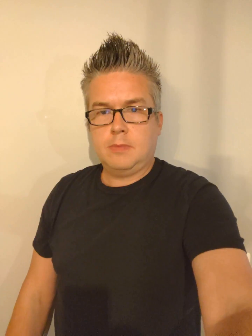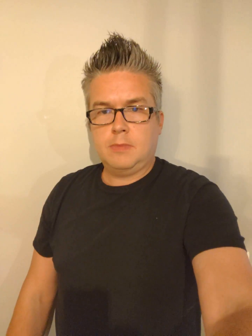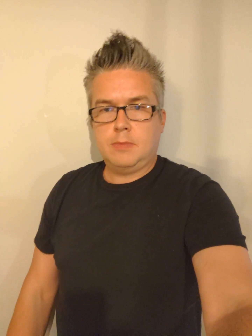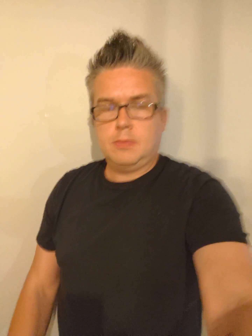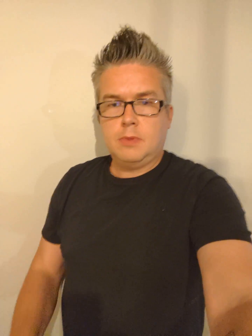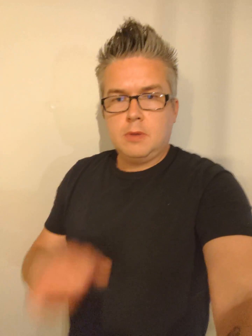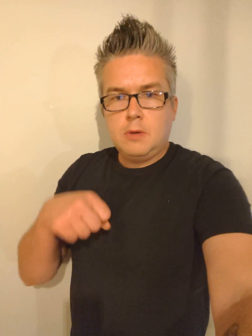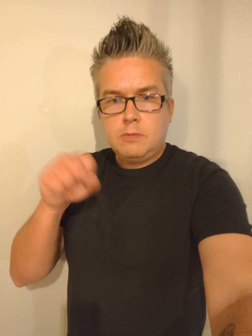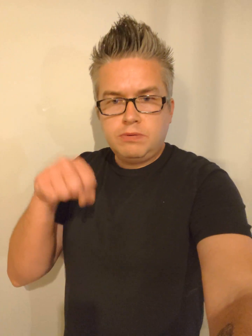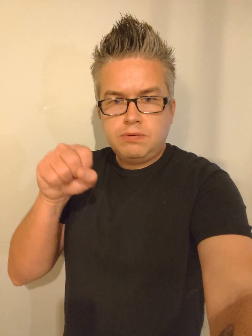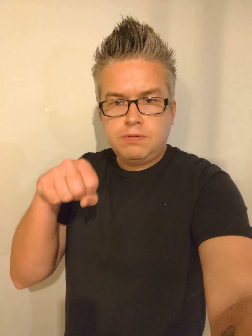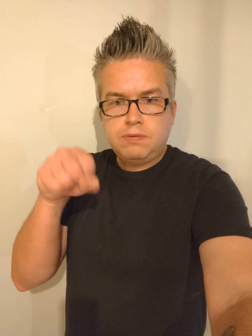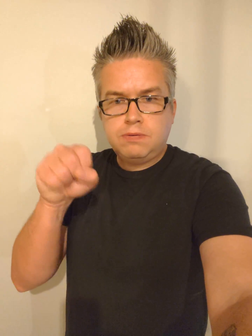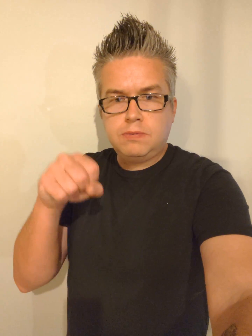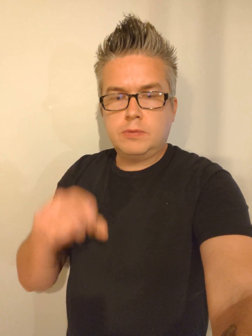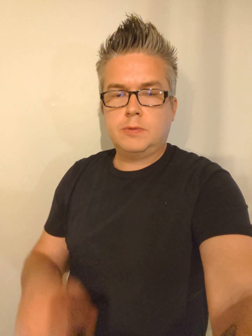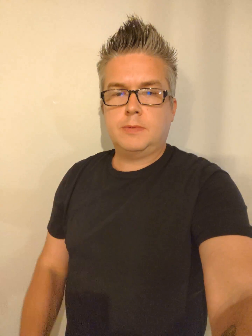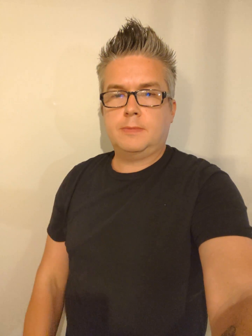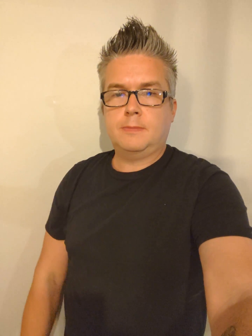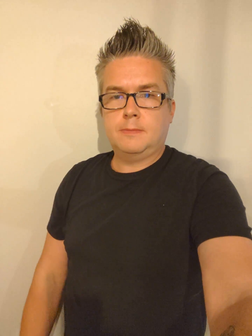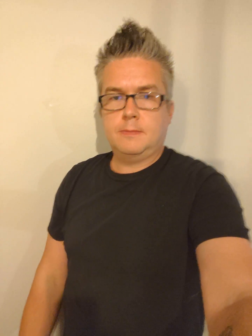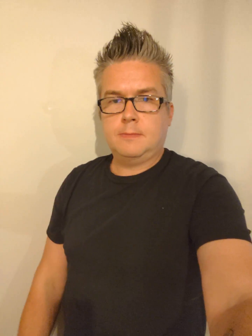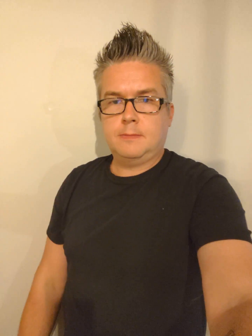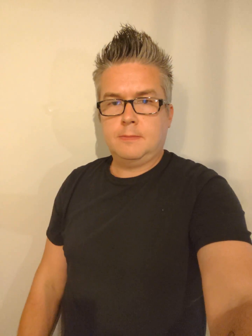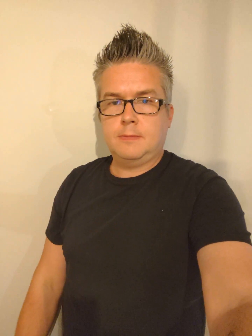motorcycle